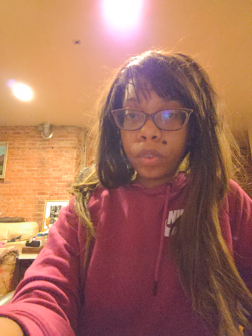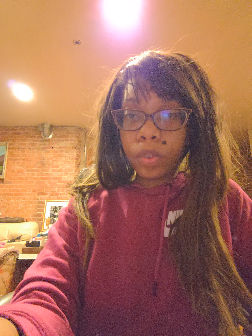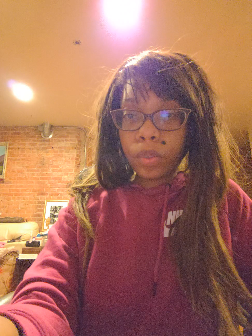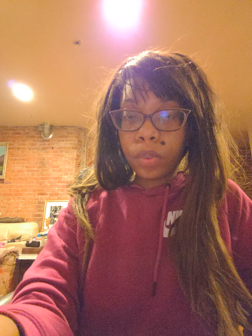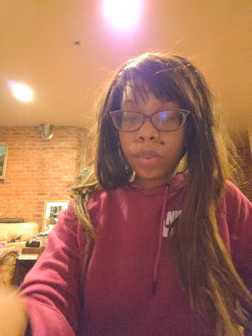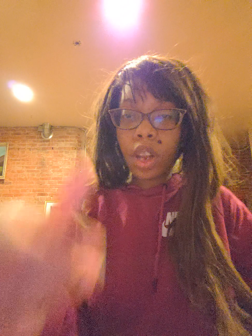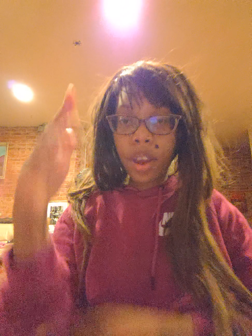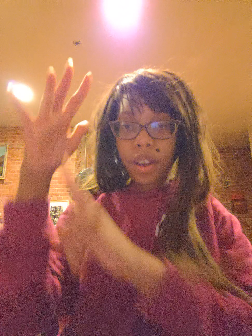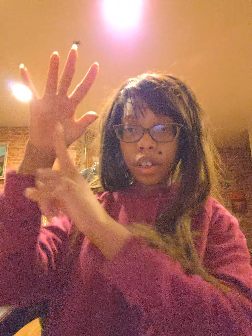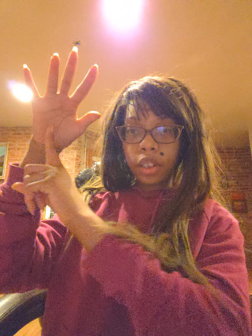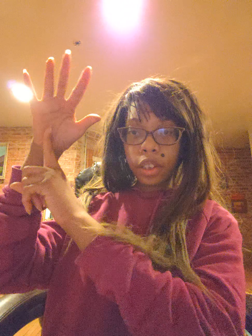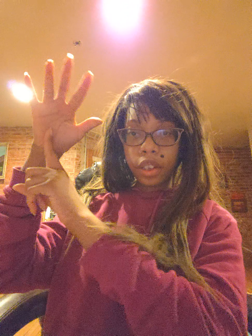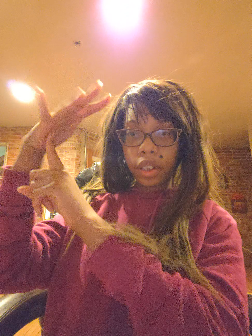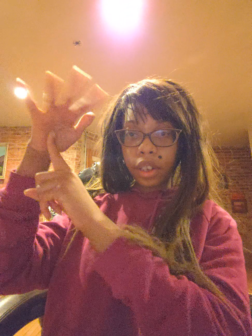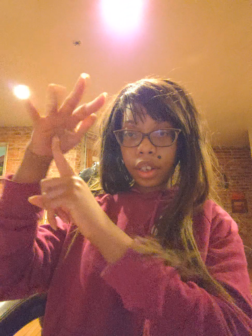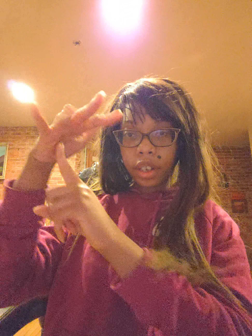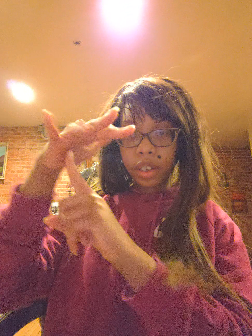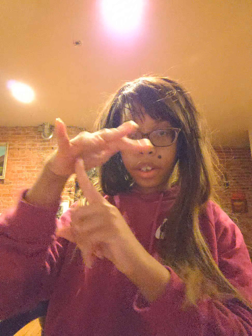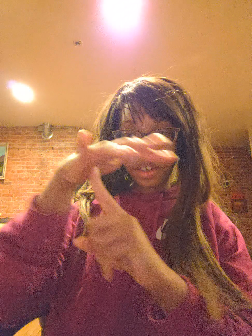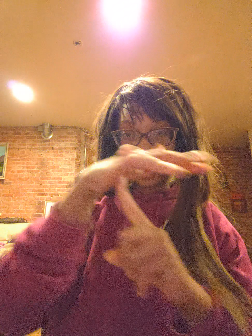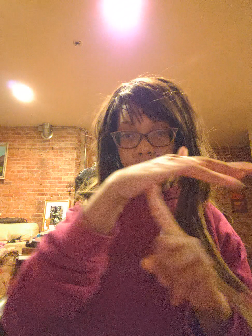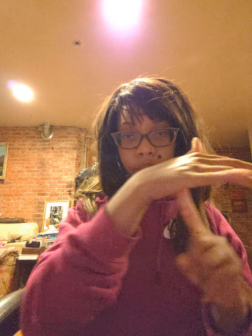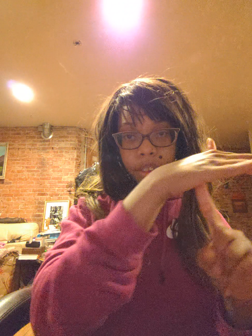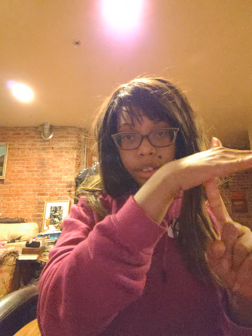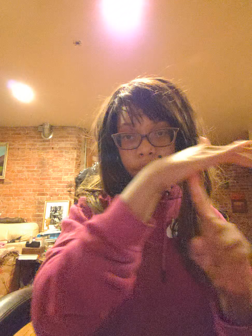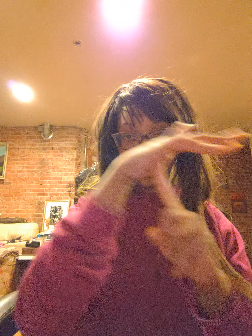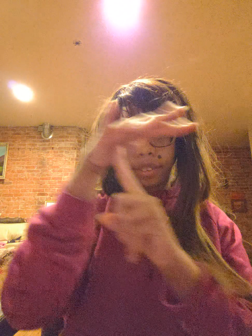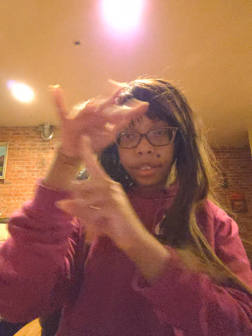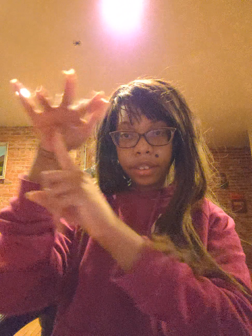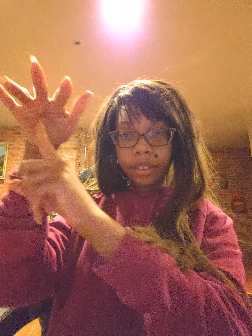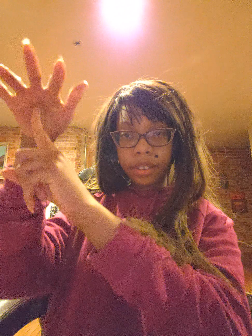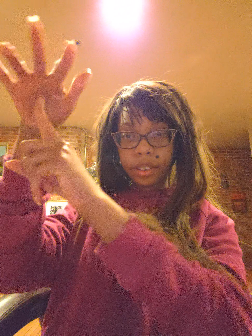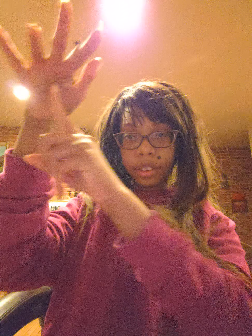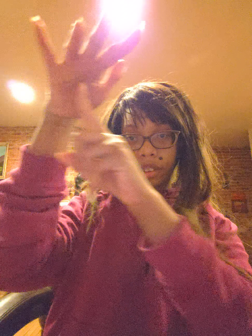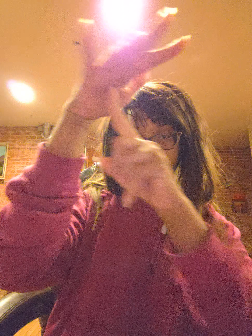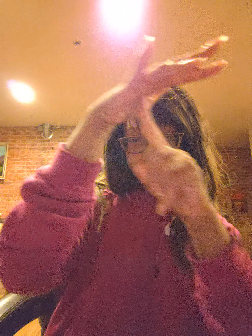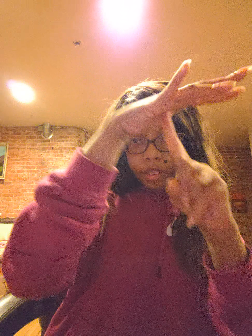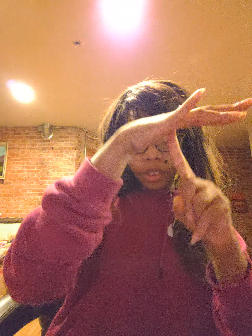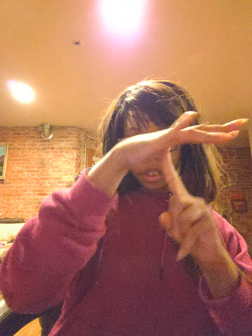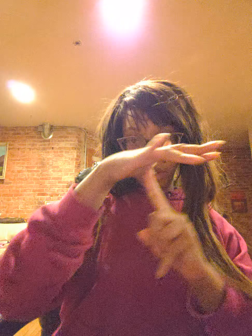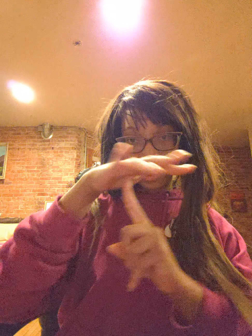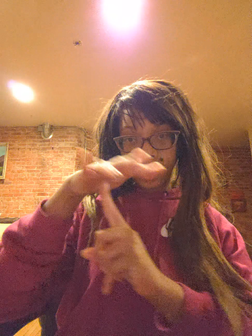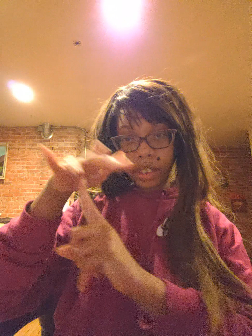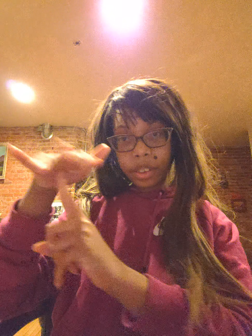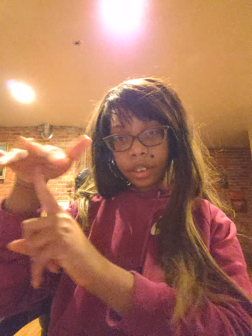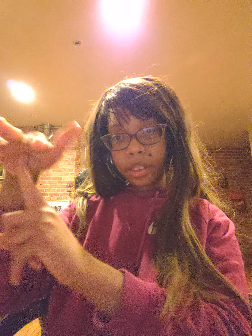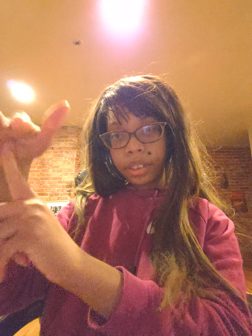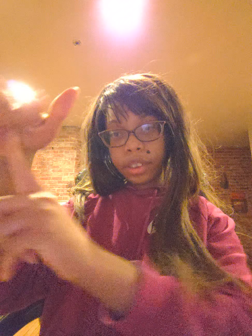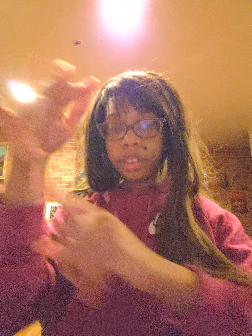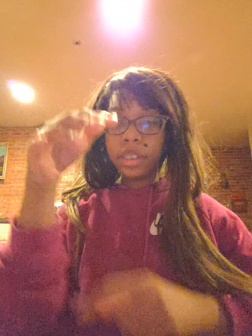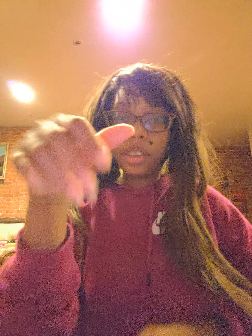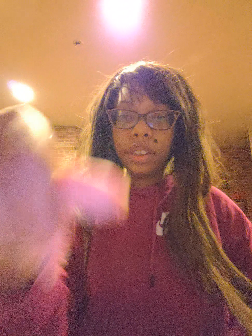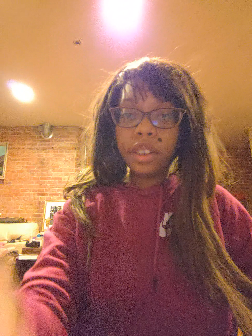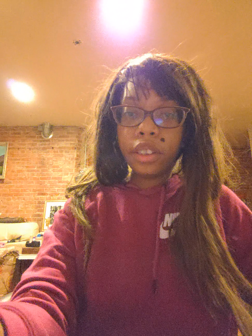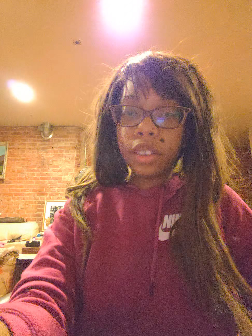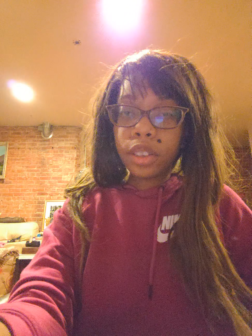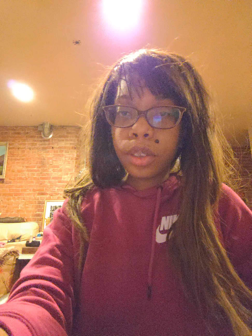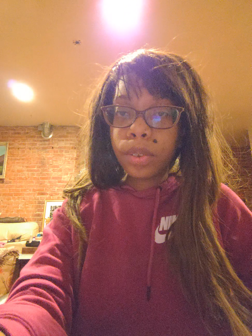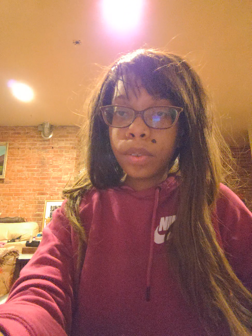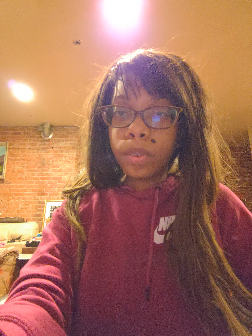helicopter